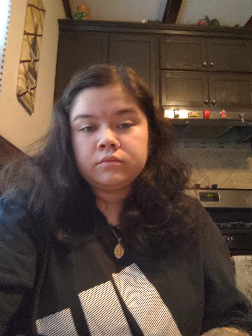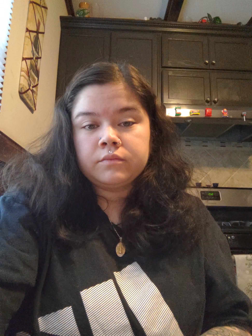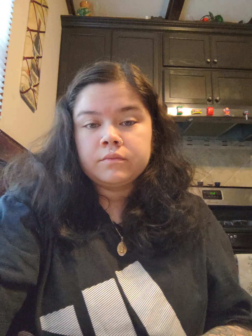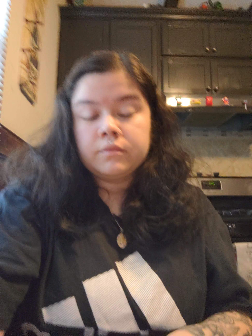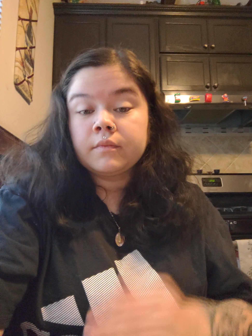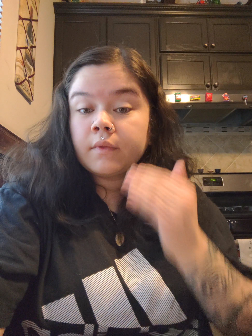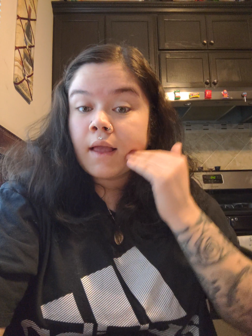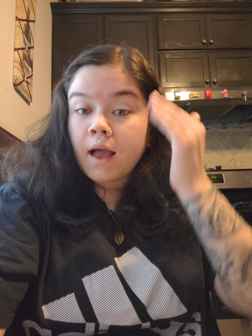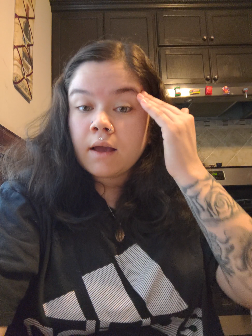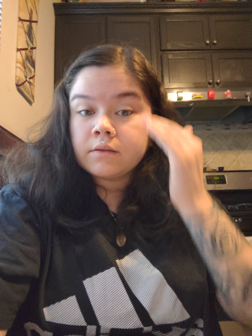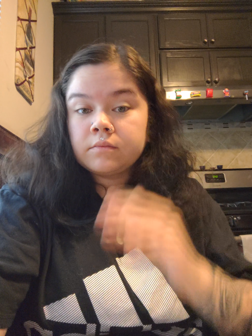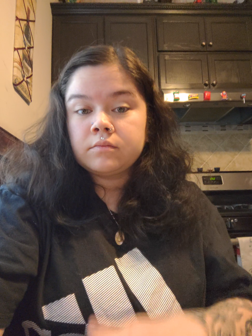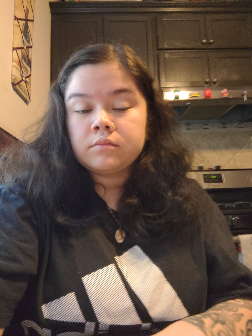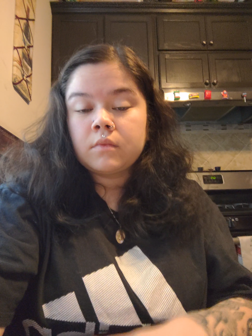head